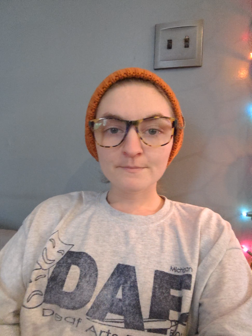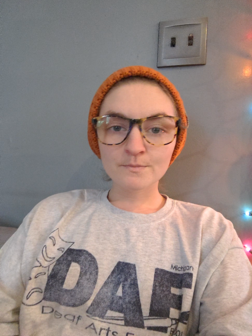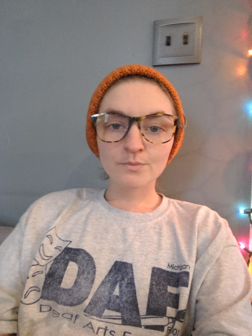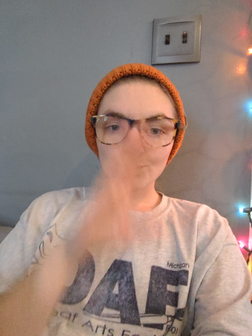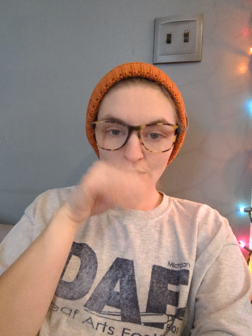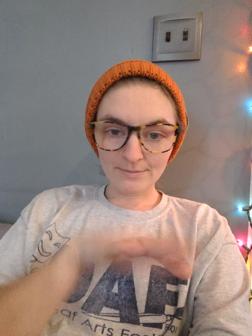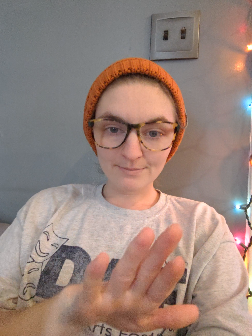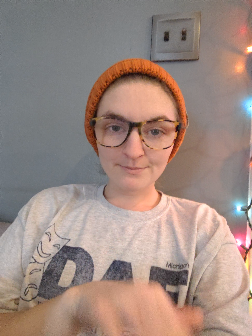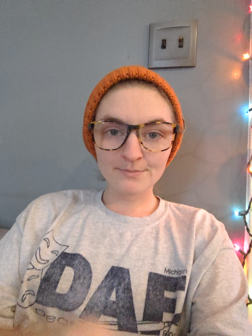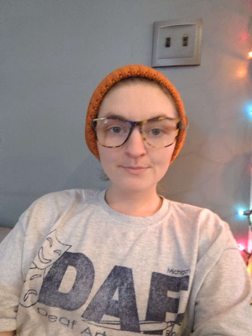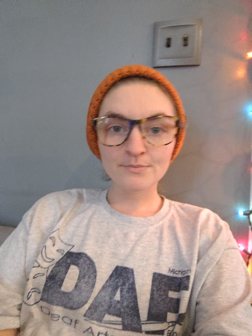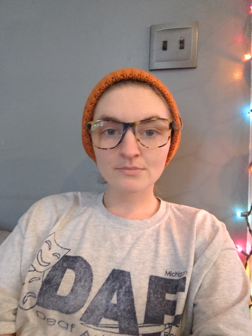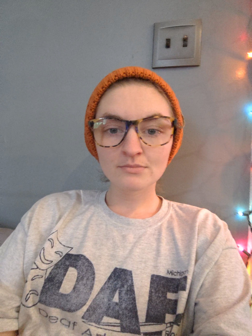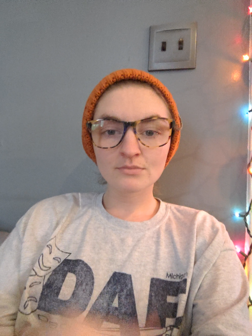elephant